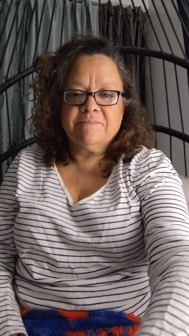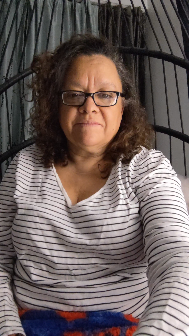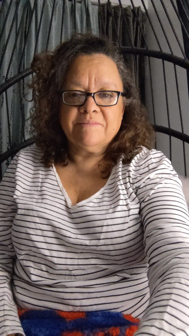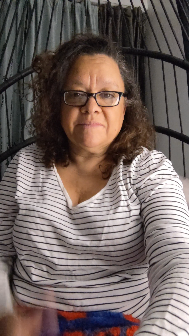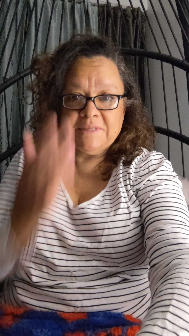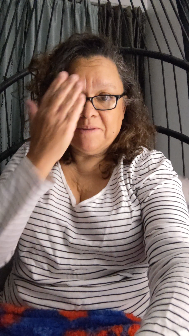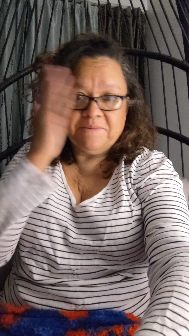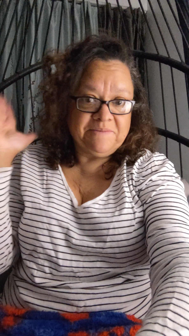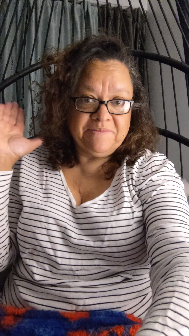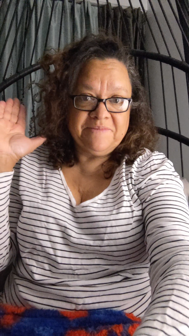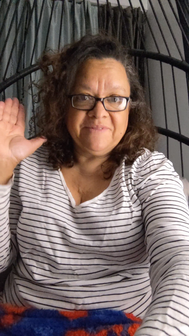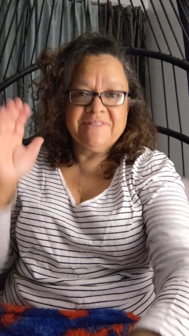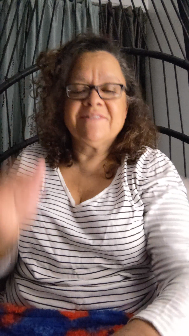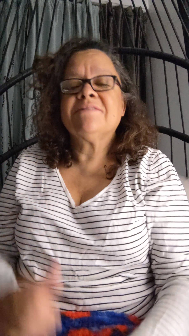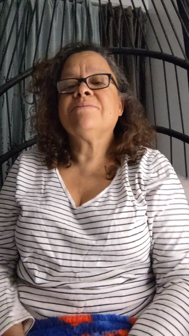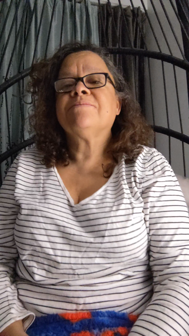peekaboo